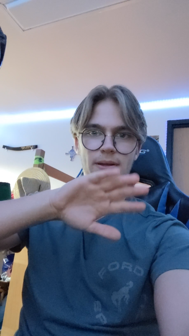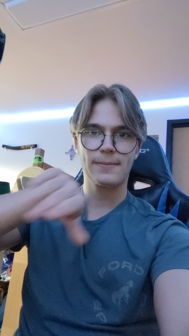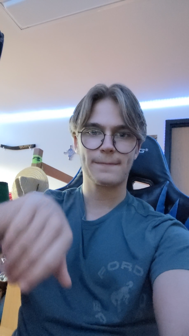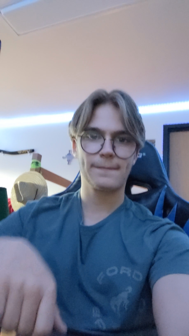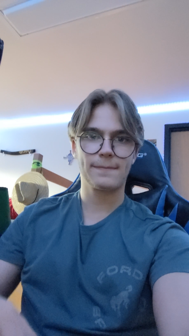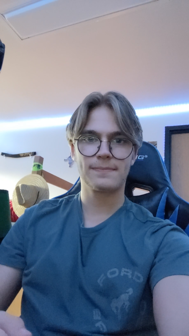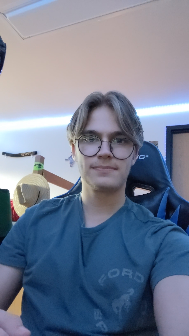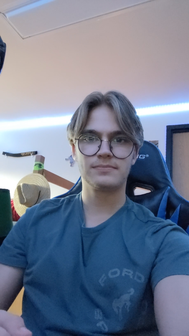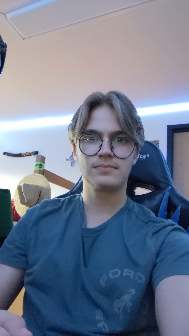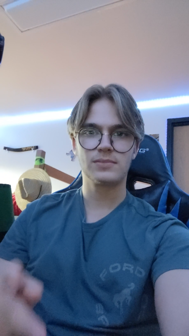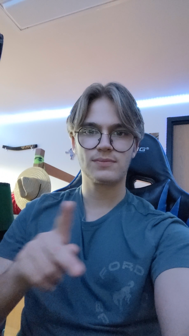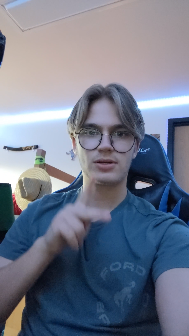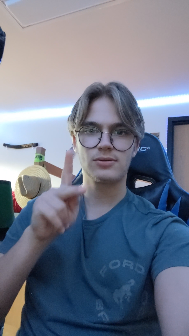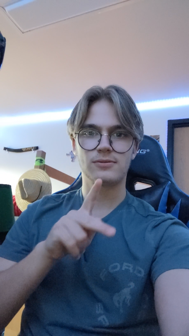people